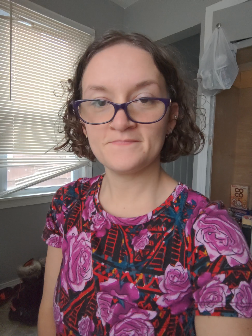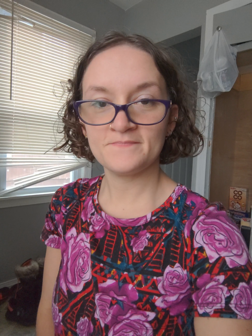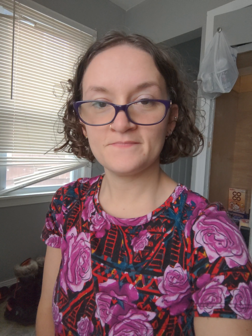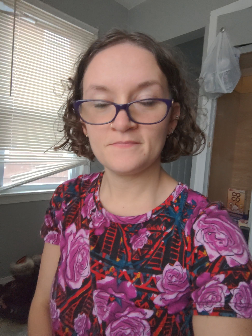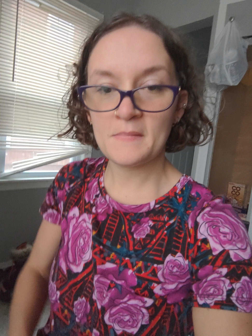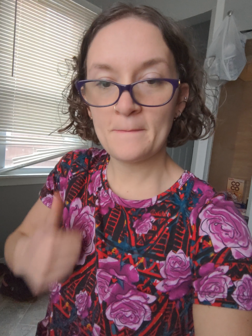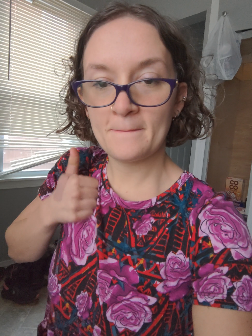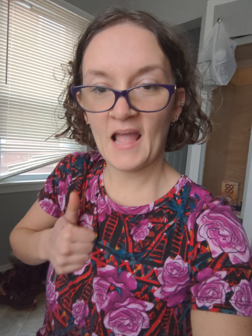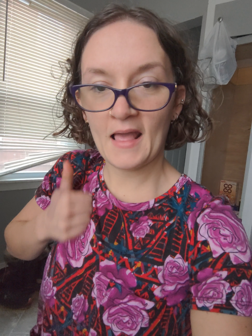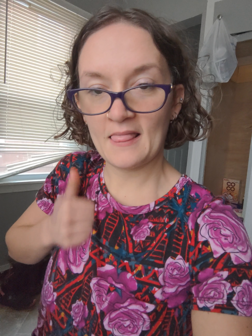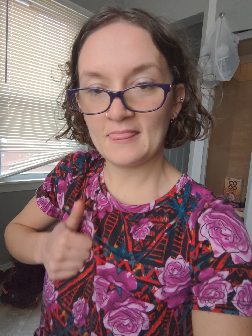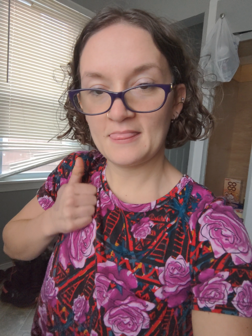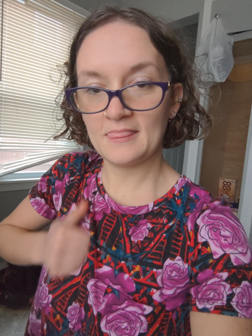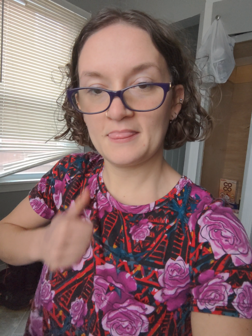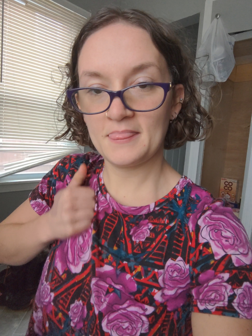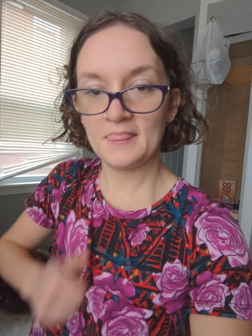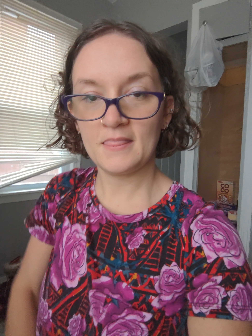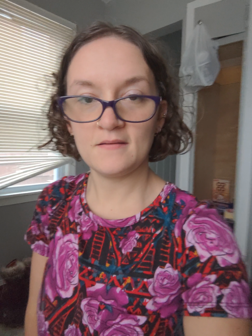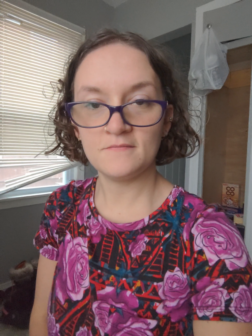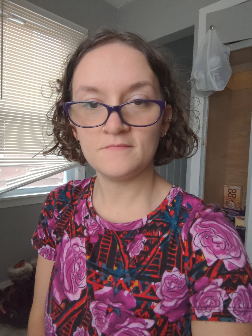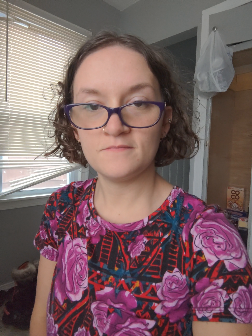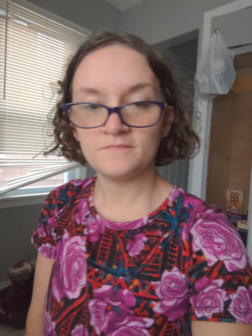bath